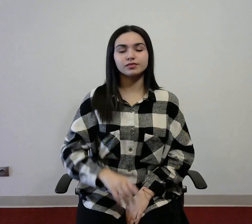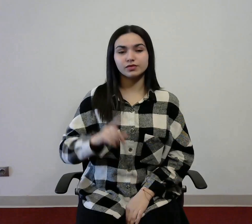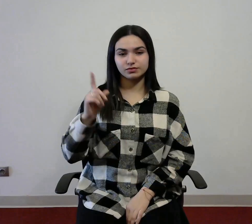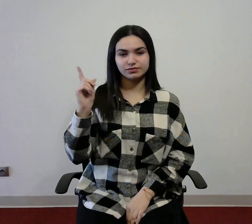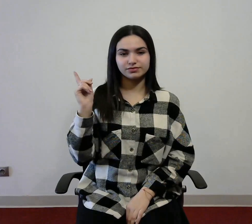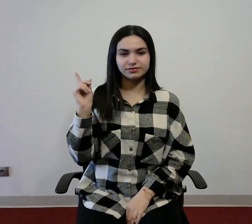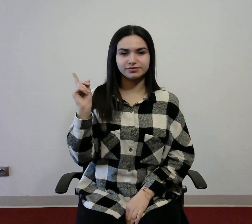O